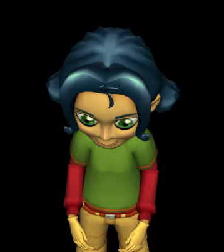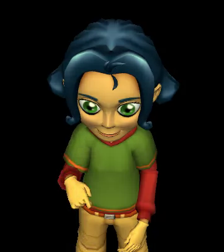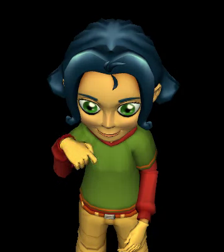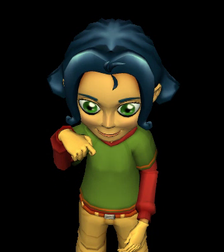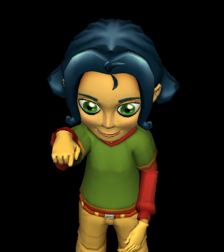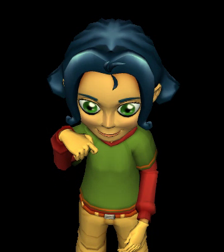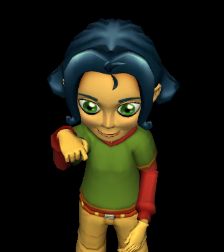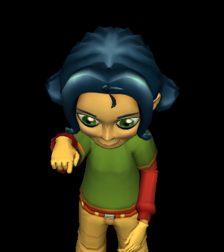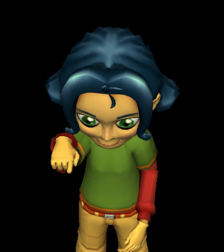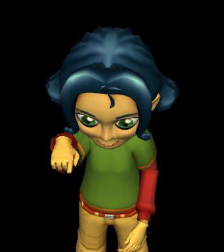رئيس